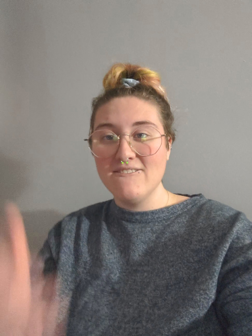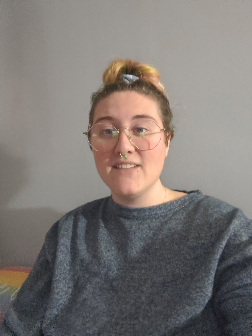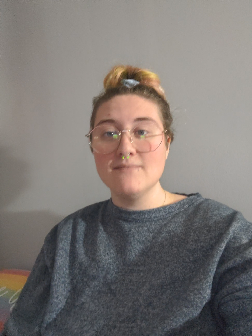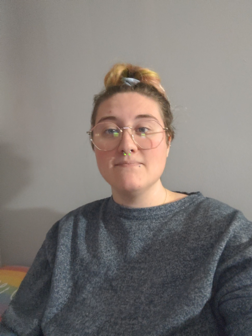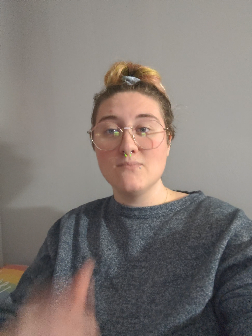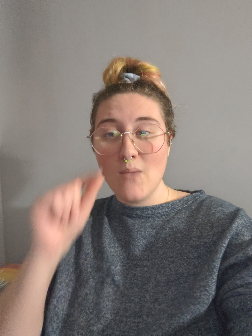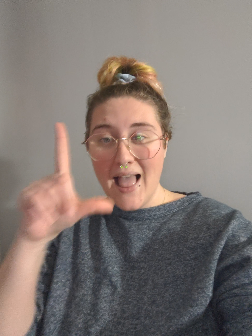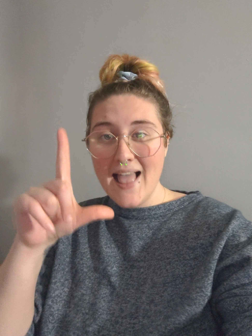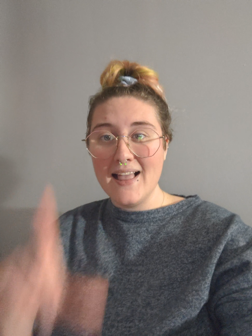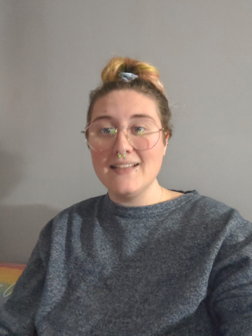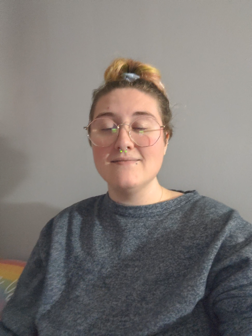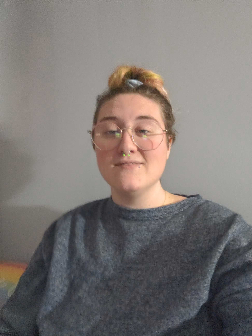wake